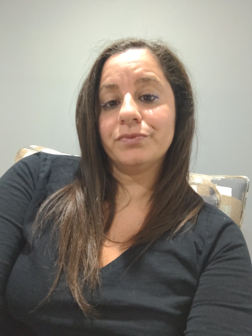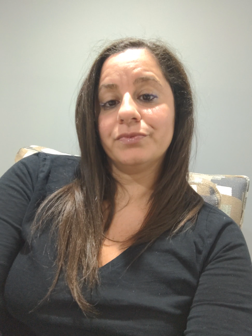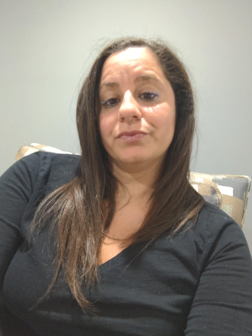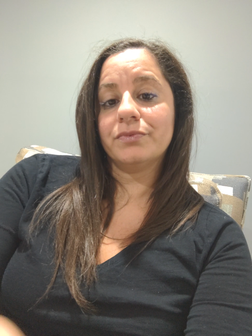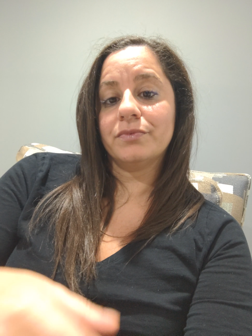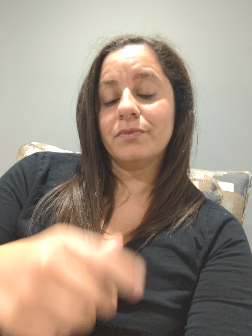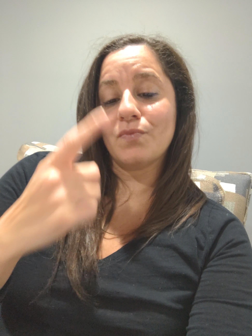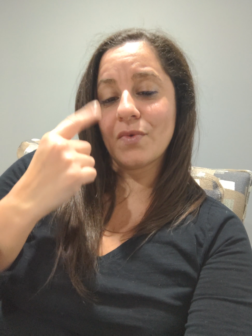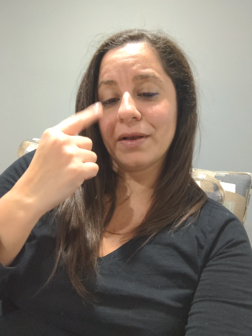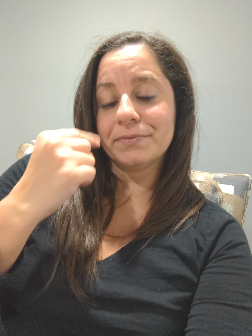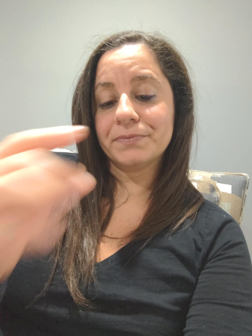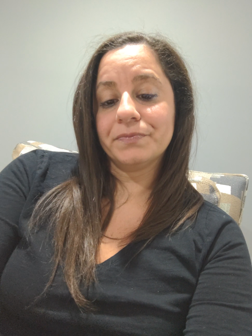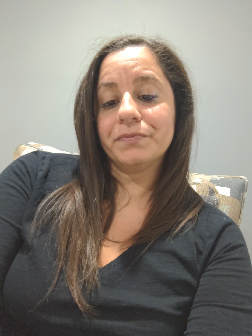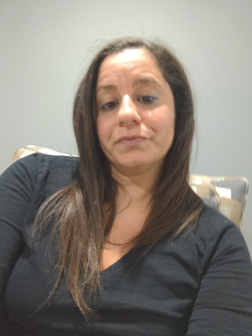cry